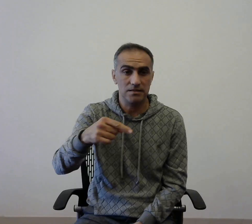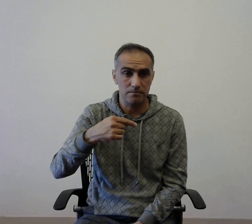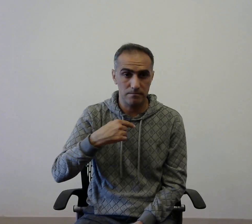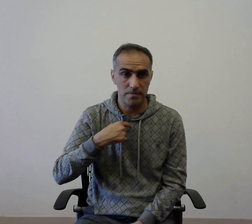mən